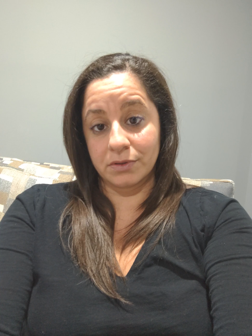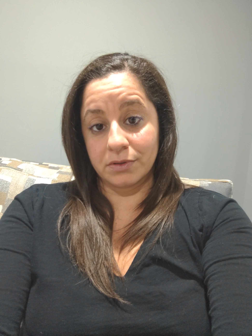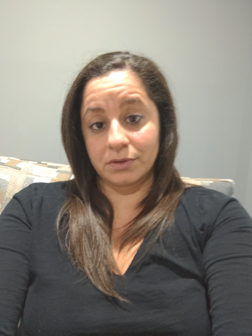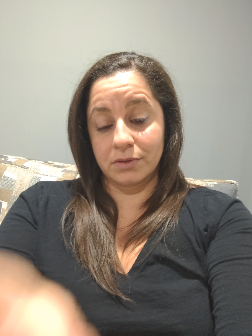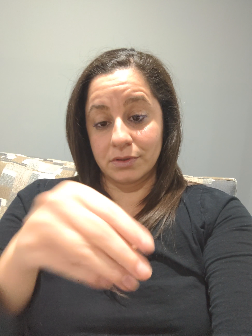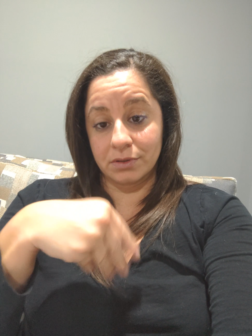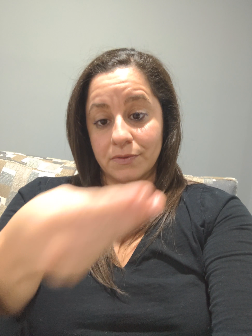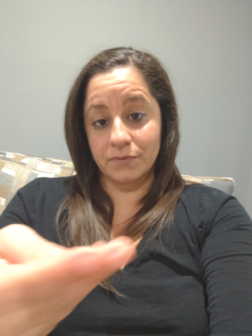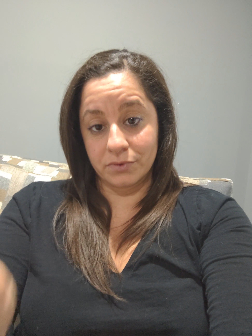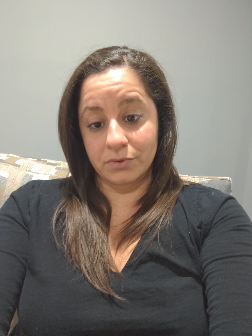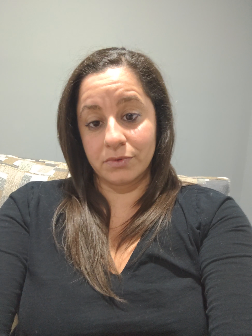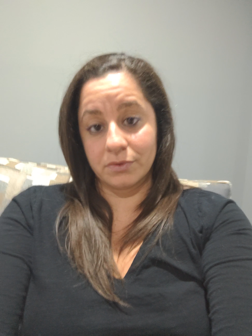give